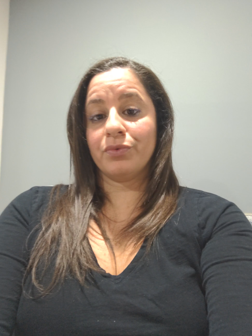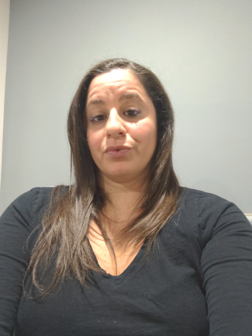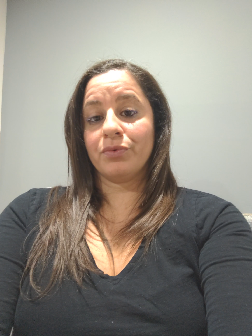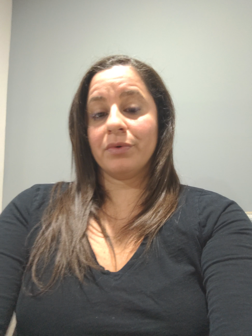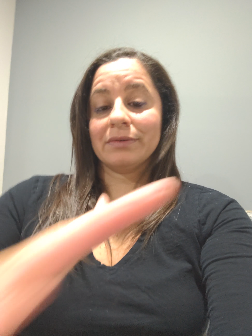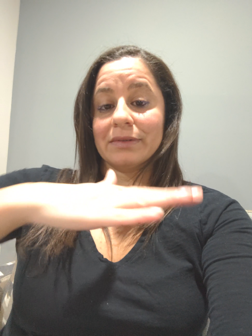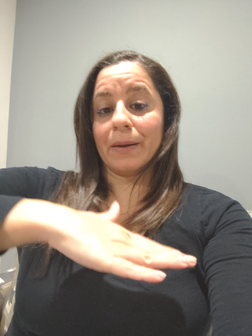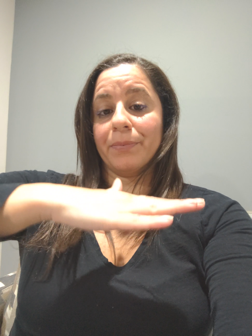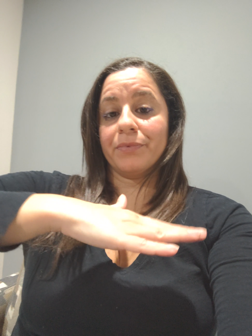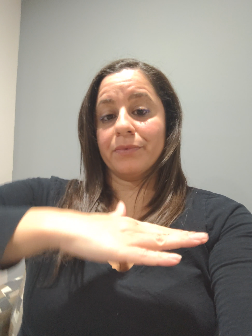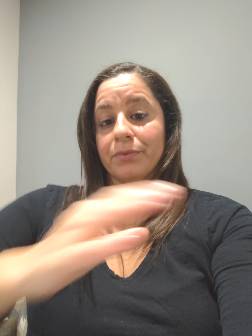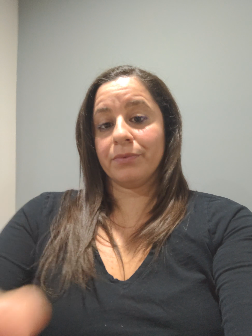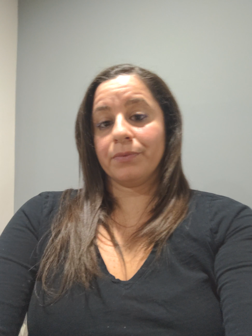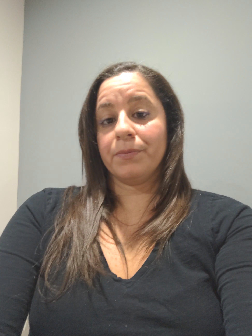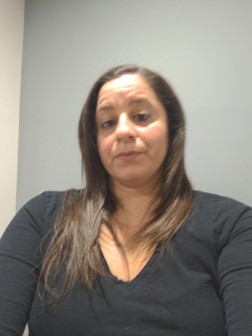table